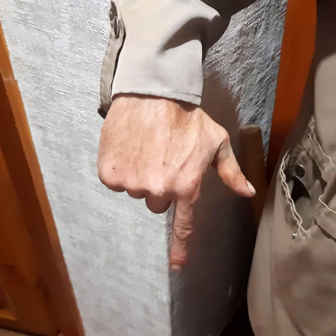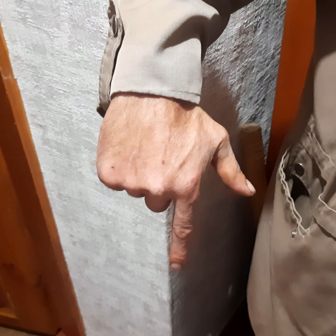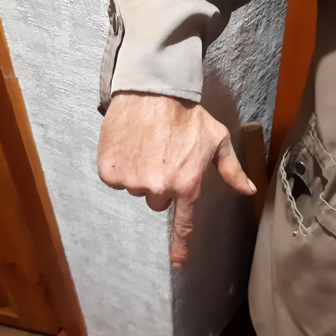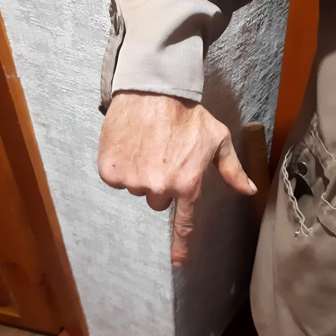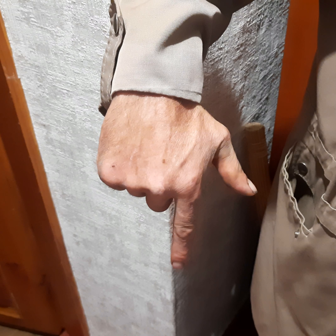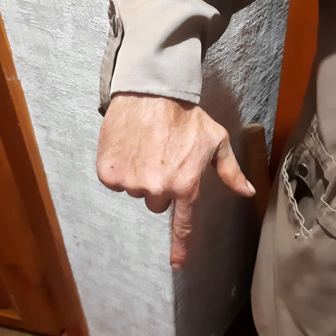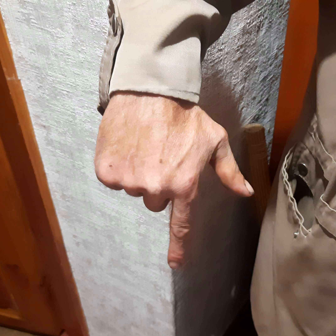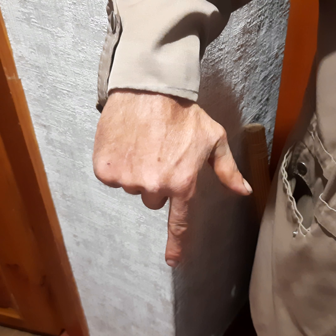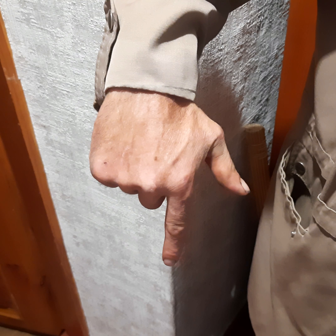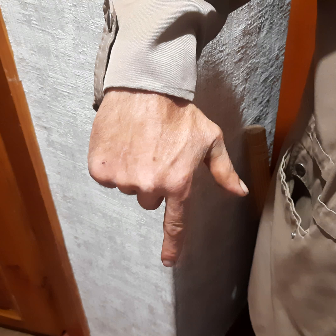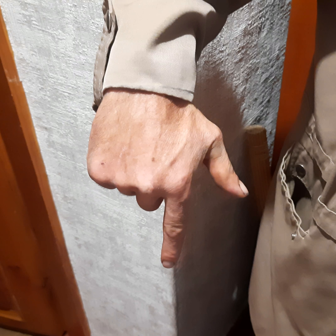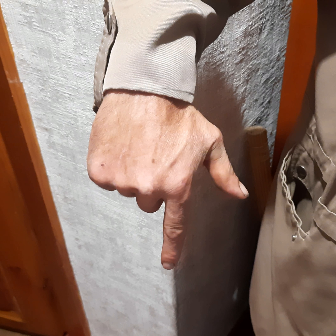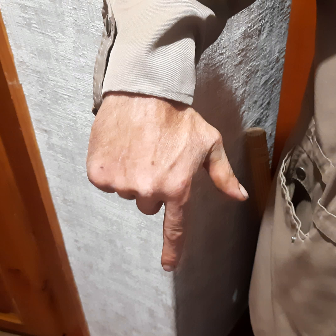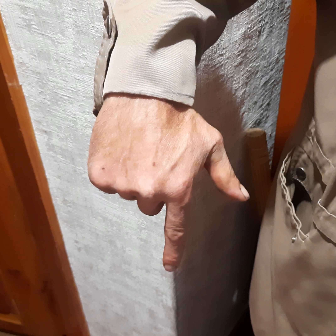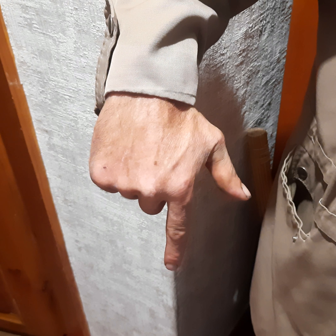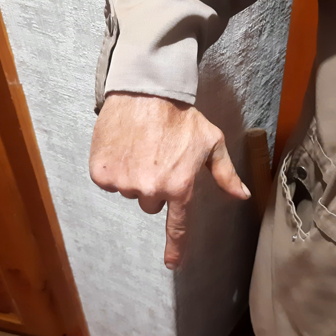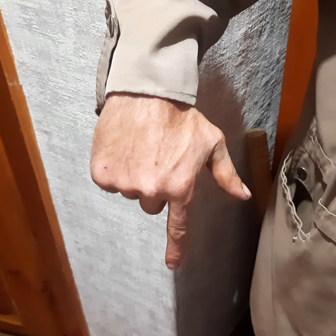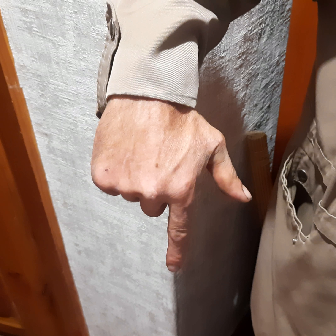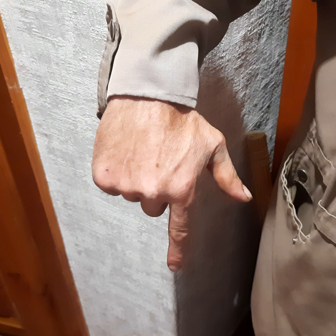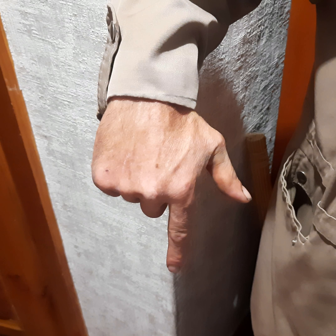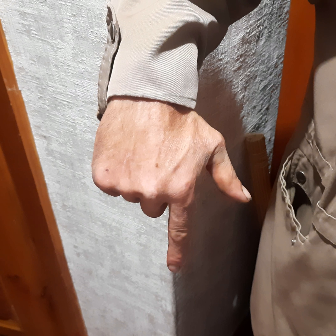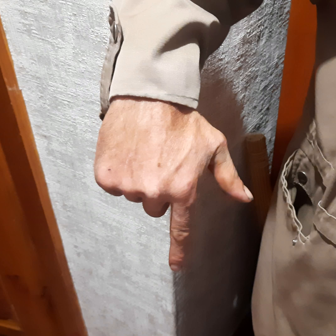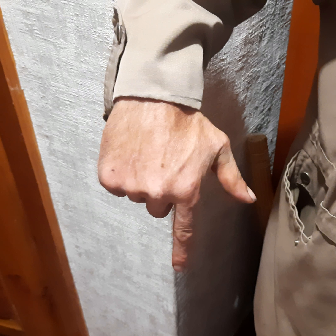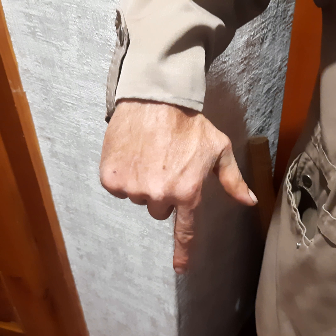Г